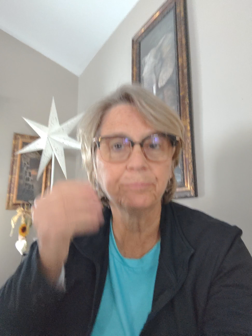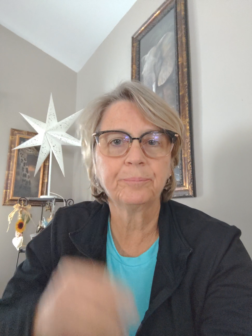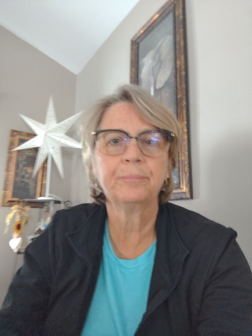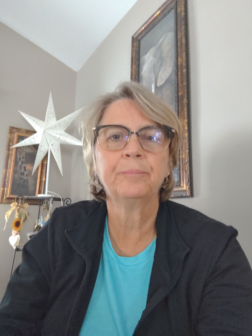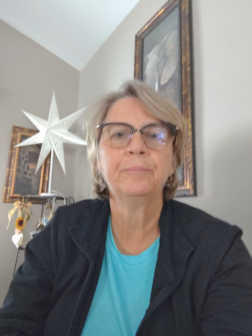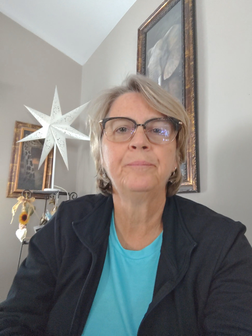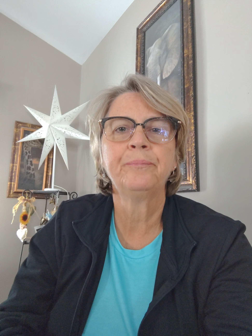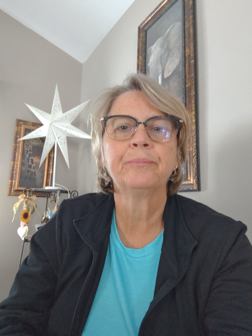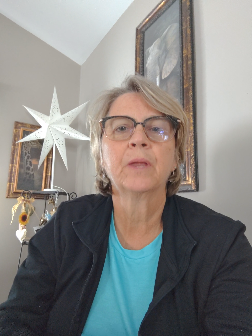home